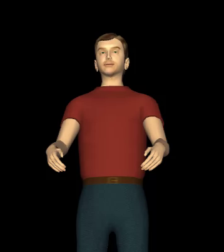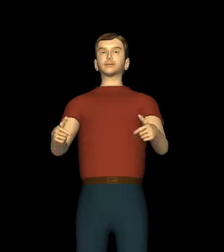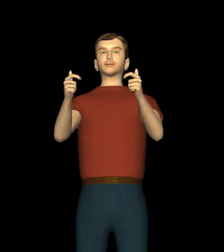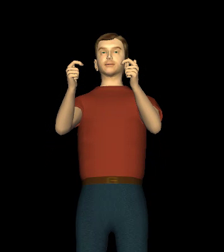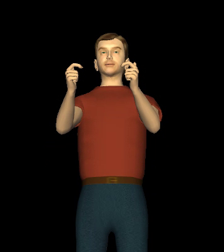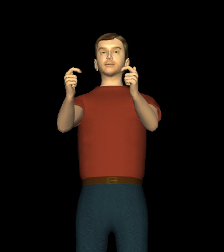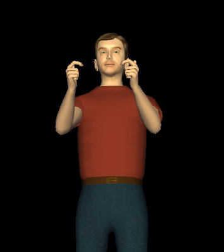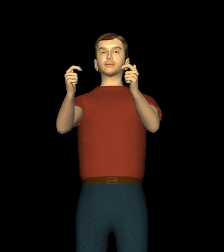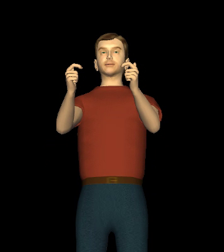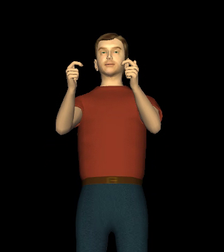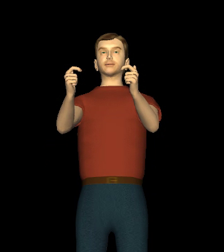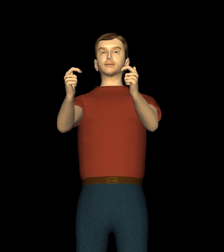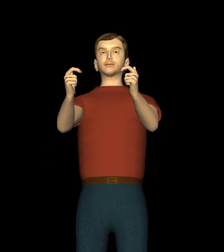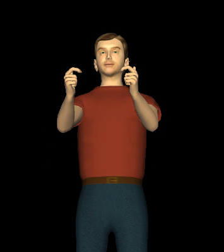فرصة